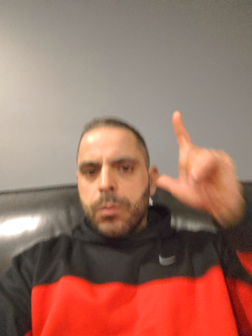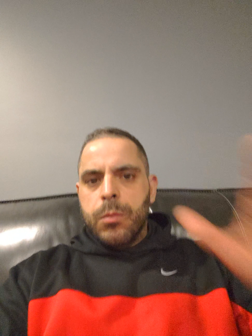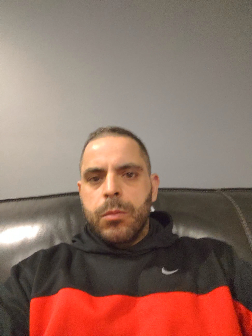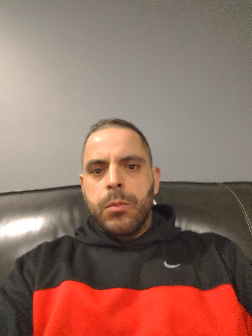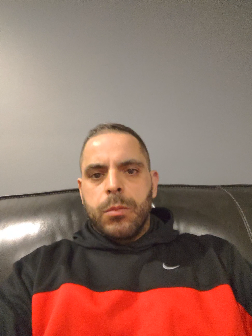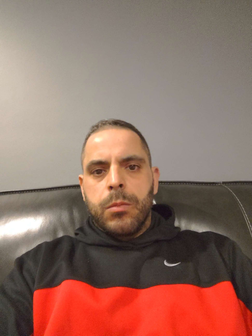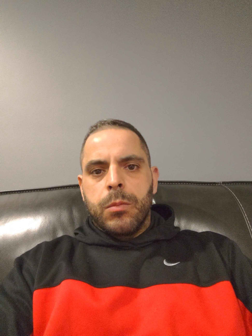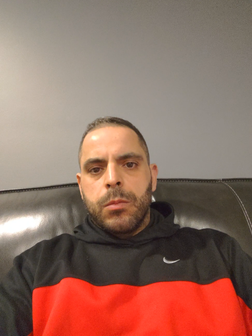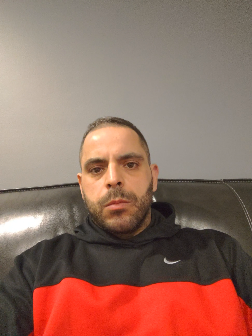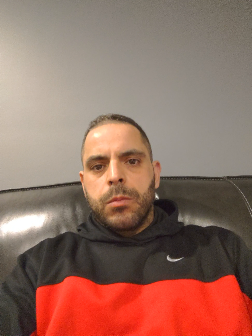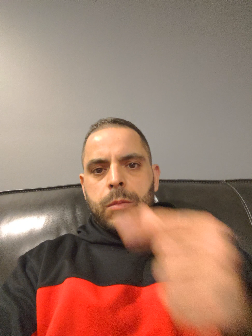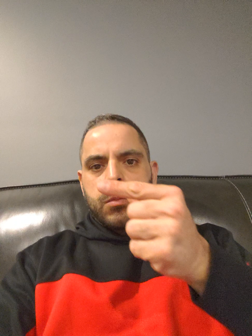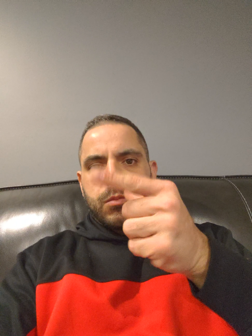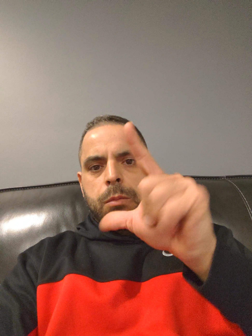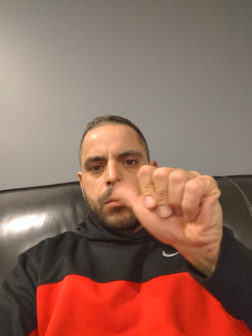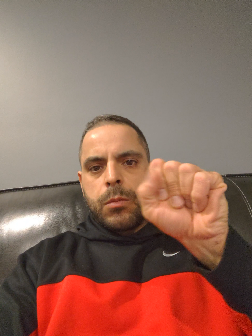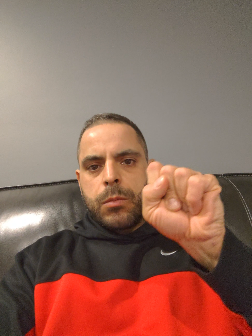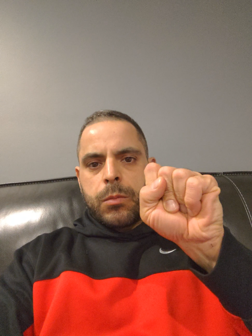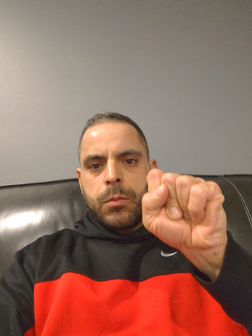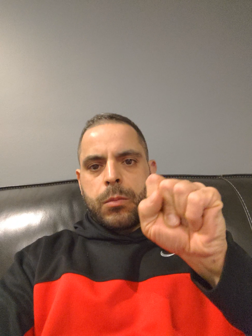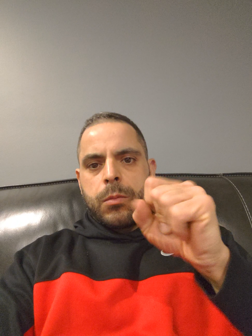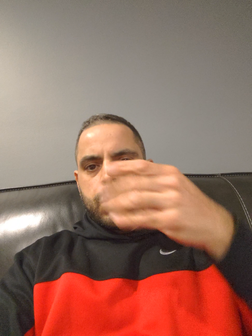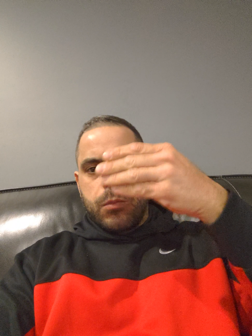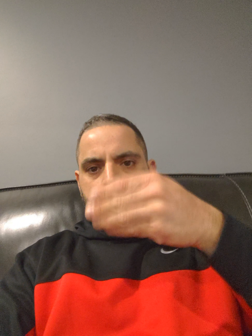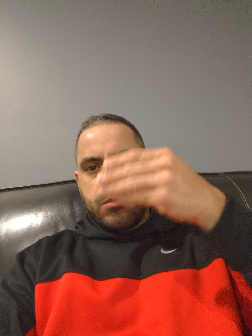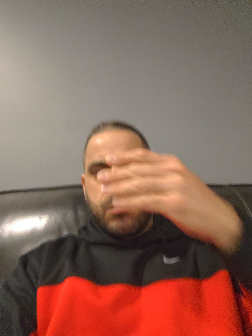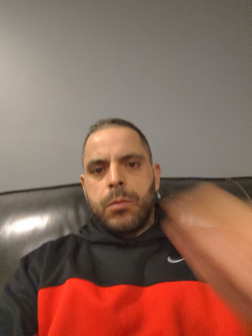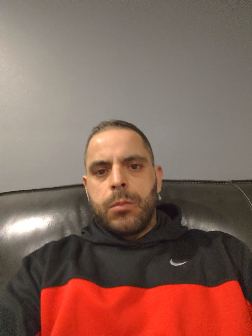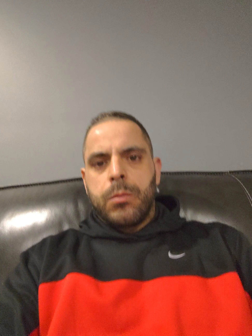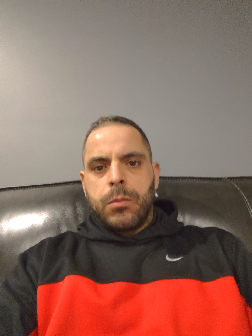window